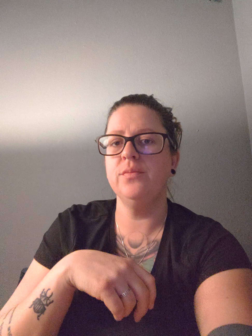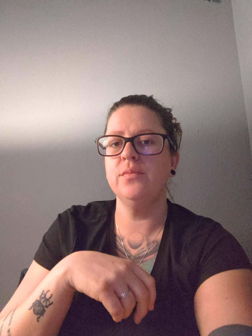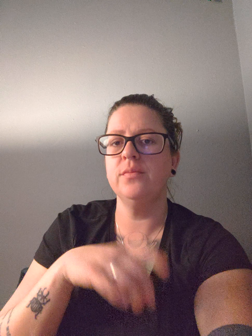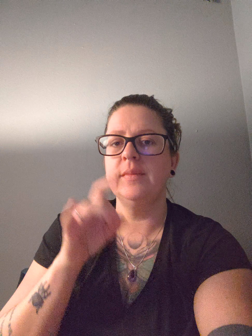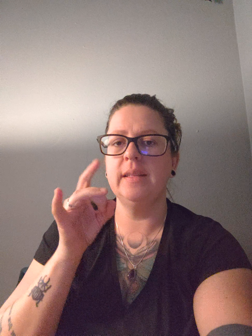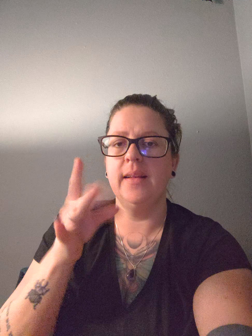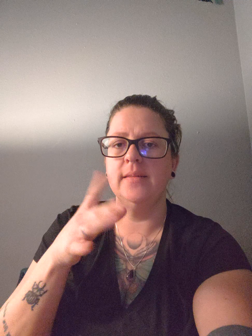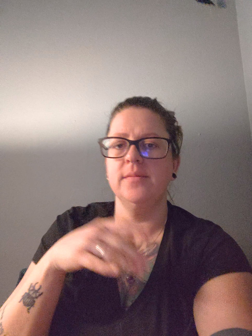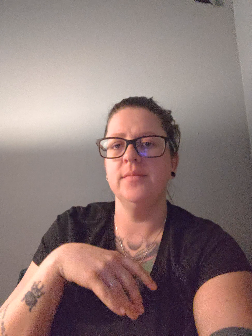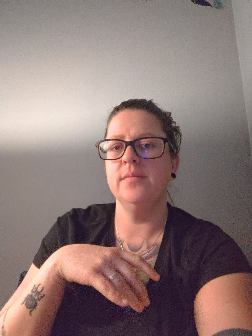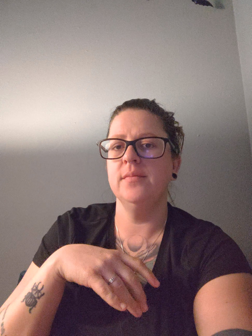hate